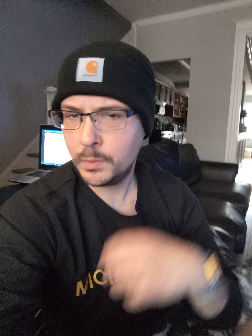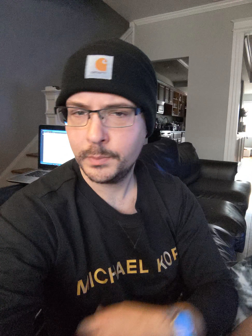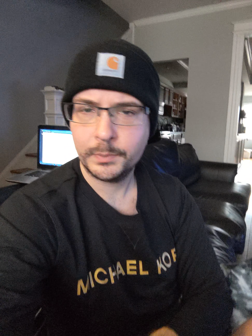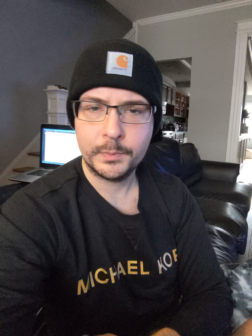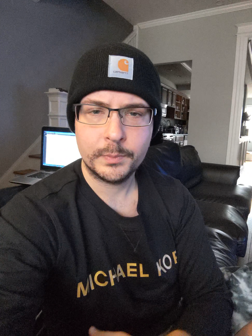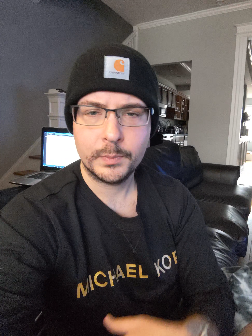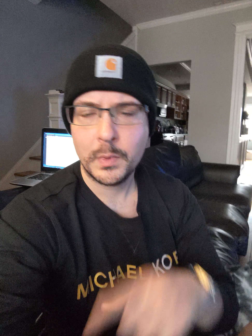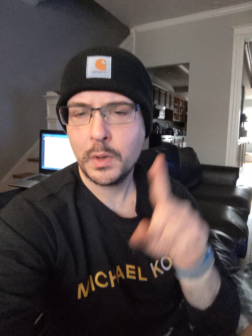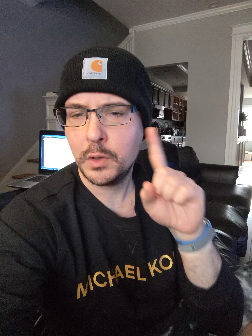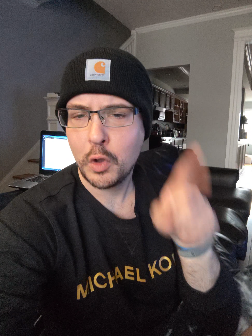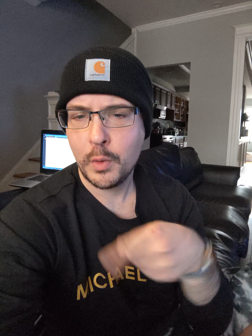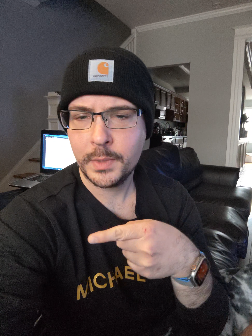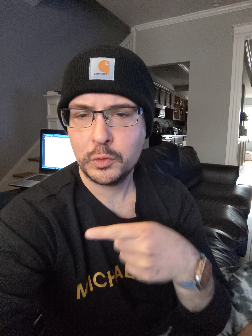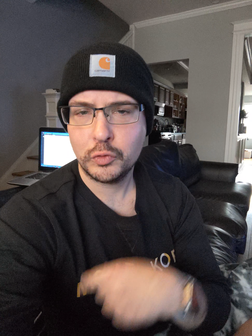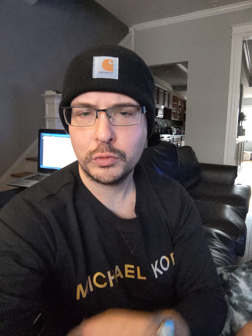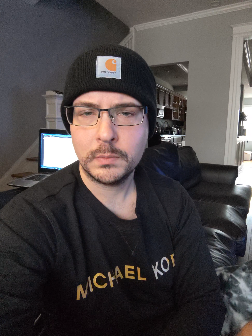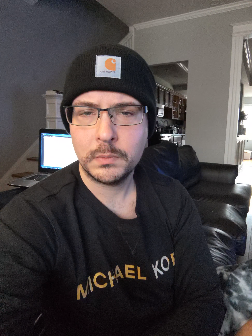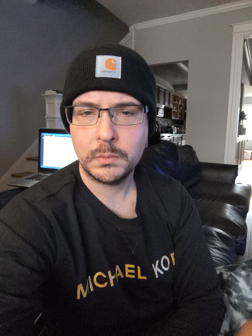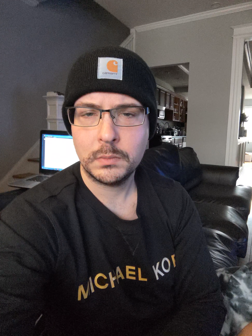garbage